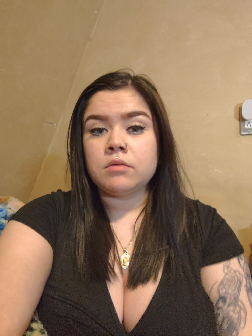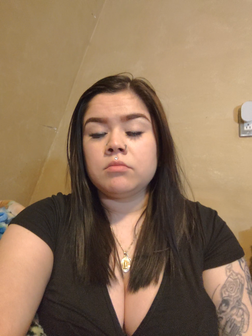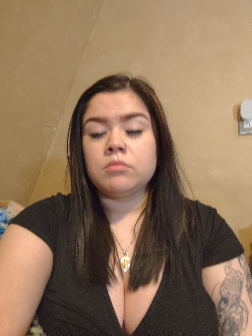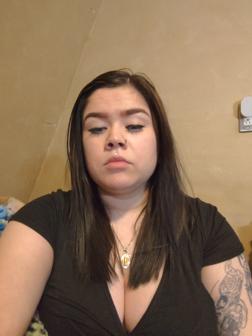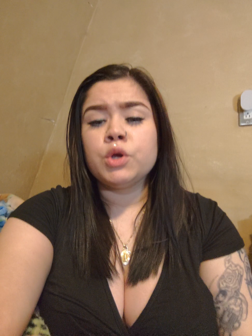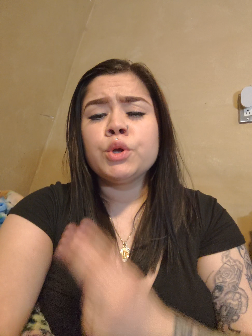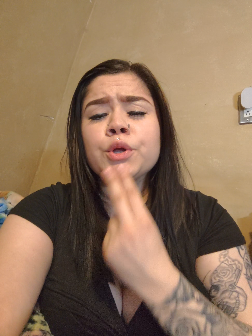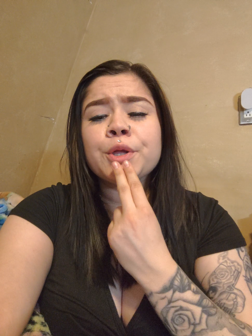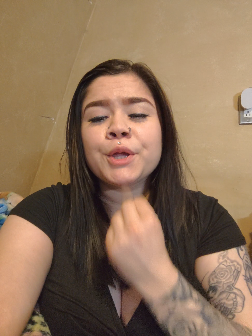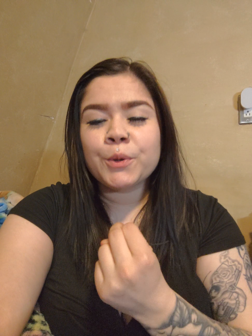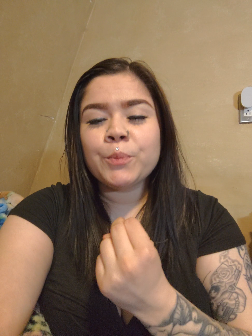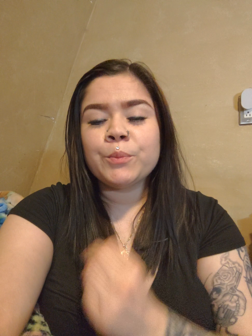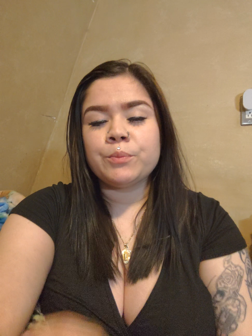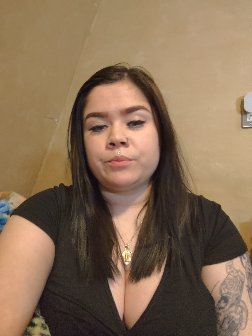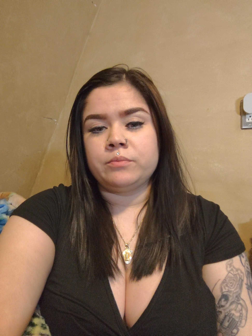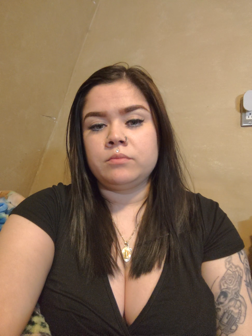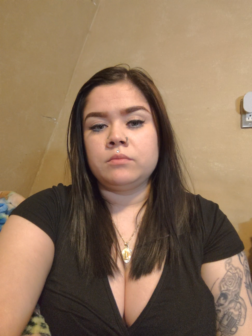cute